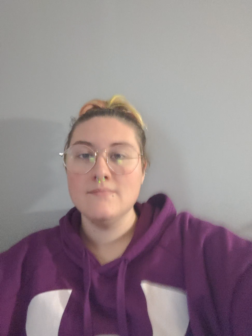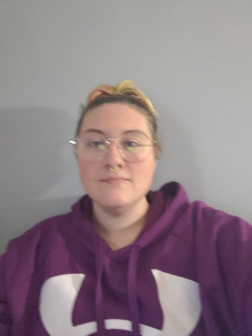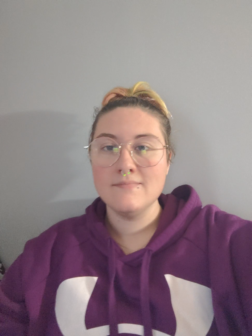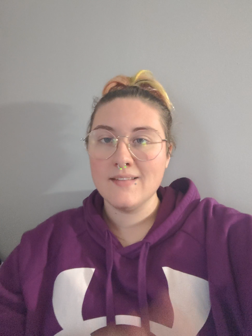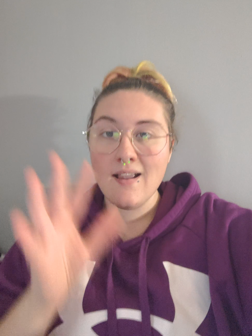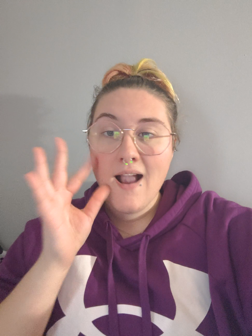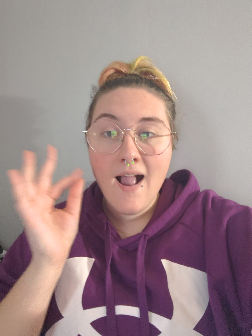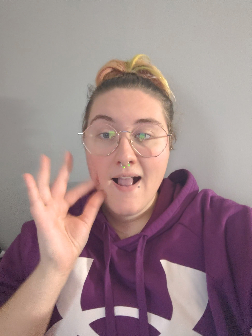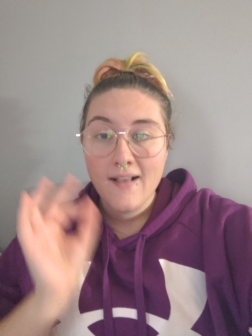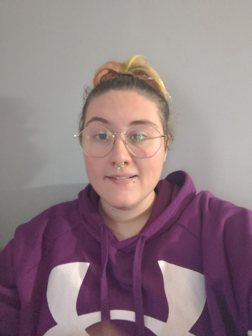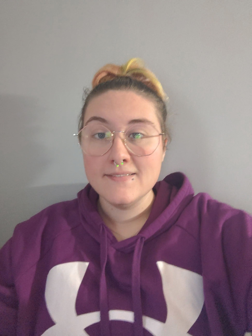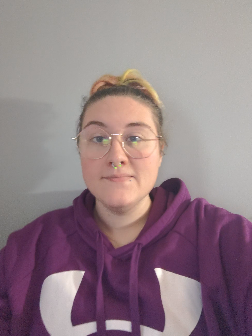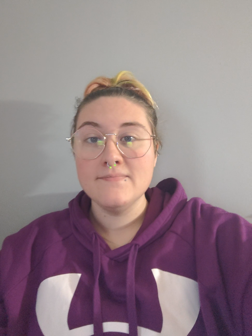cat